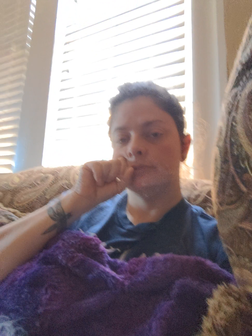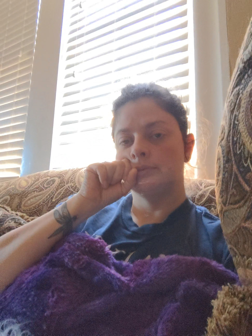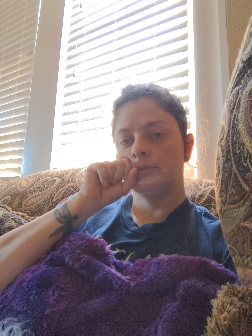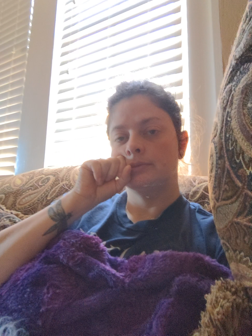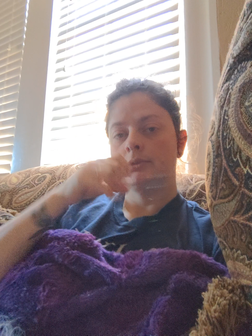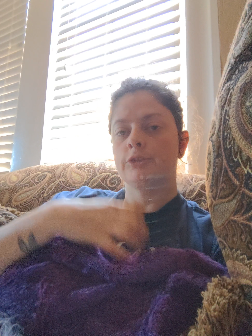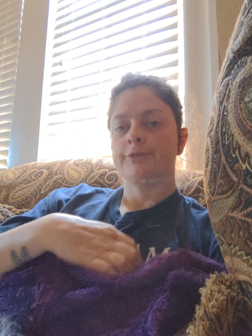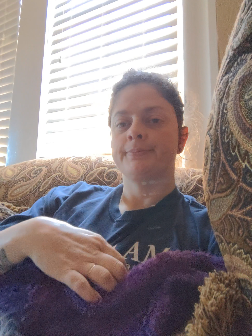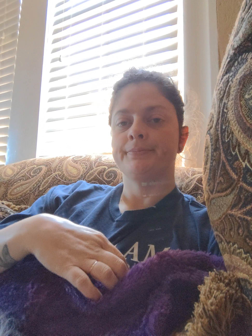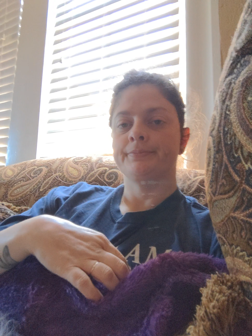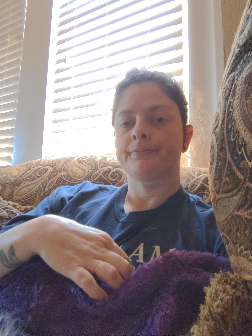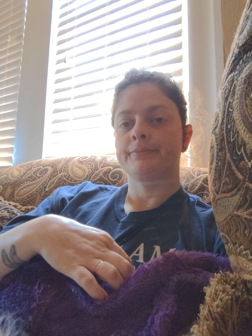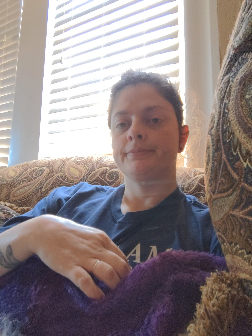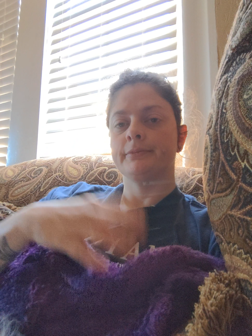hungry